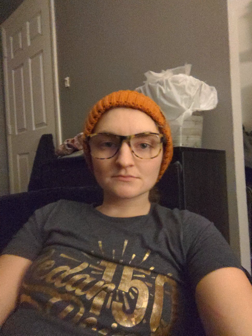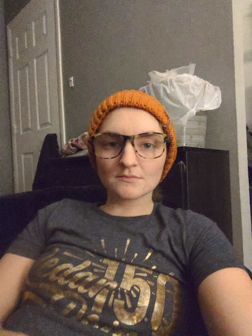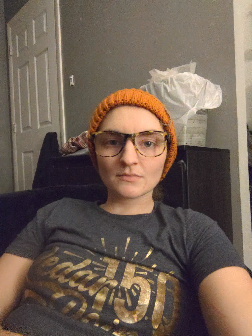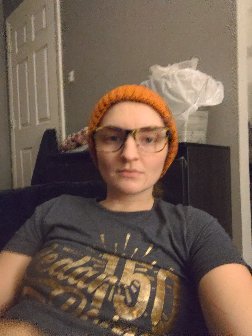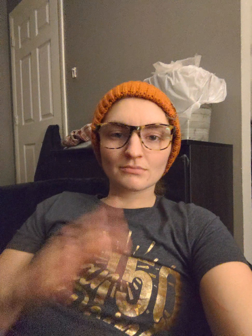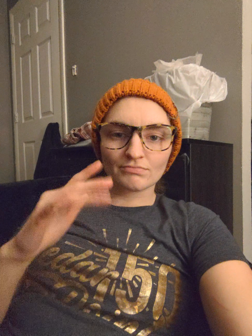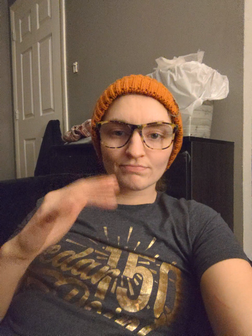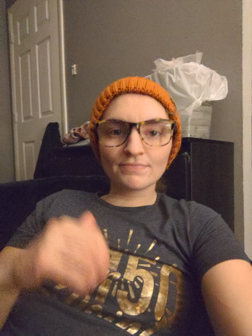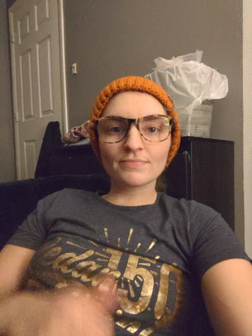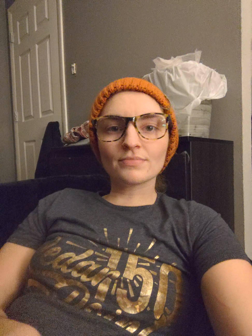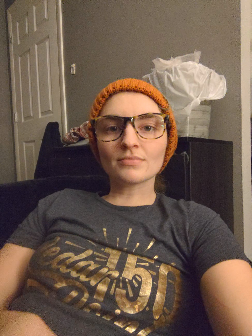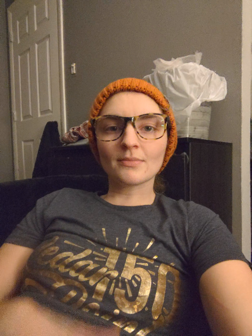finger